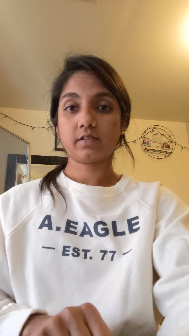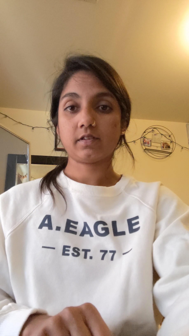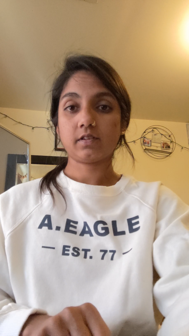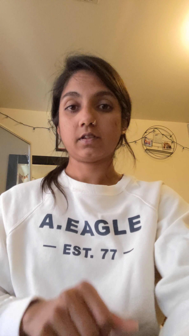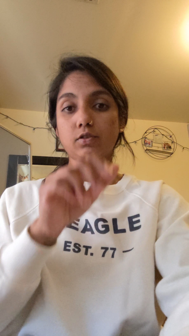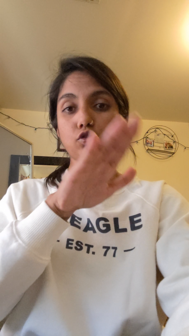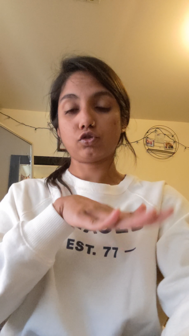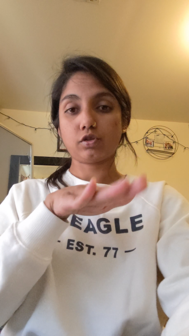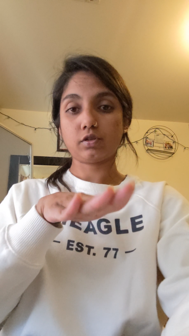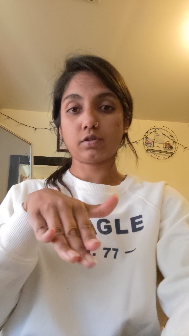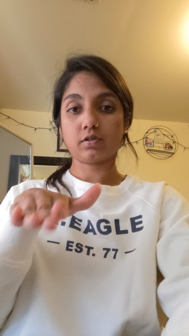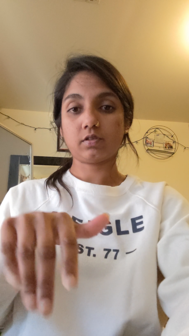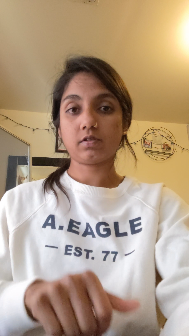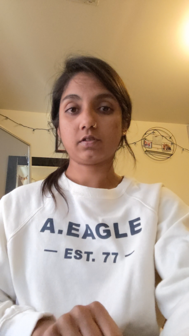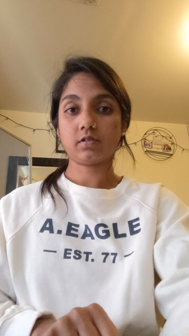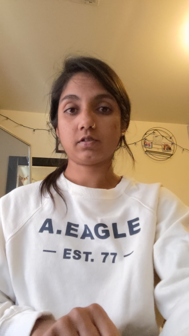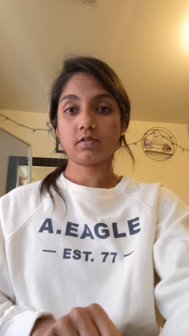children